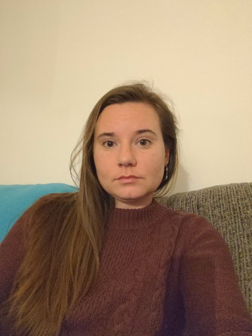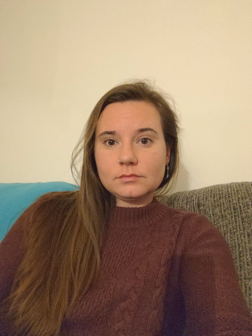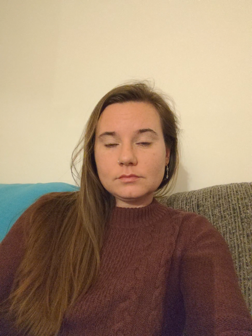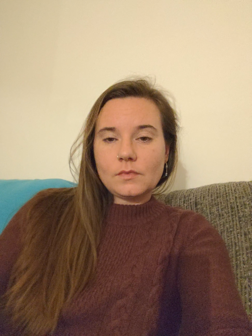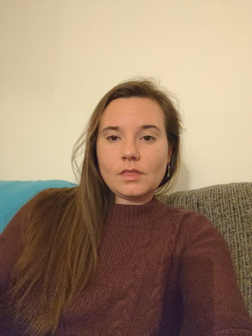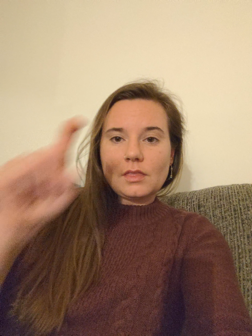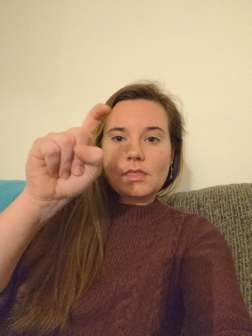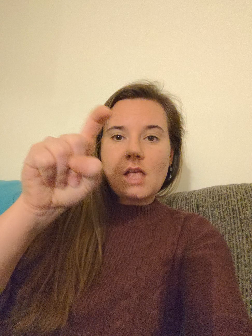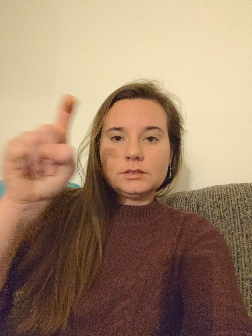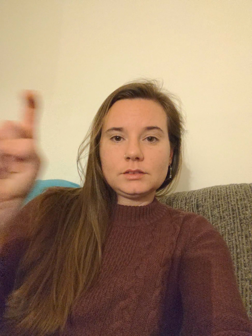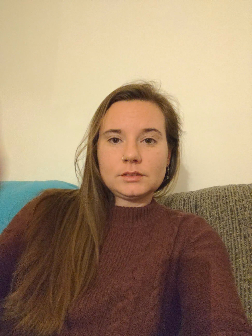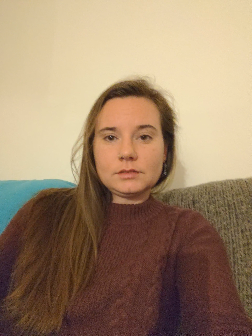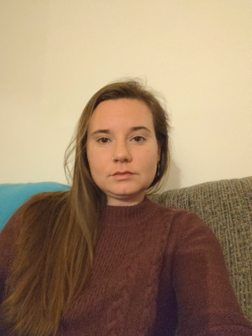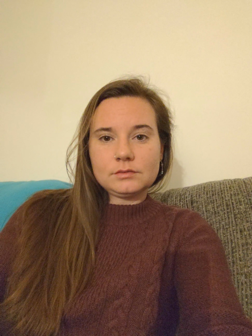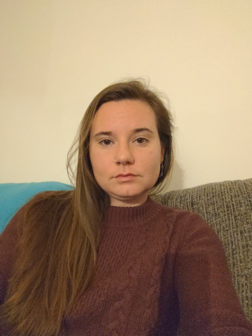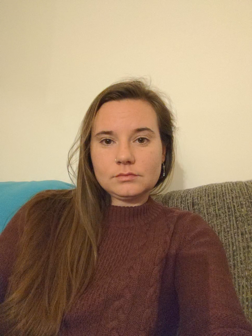closet